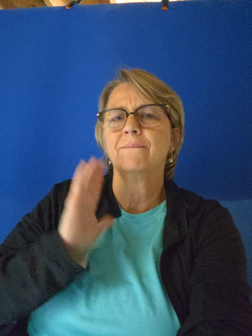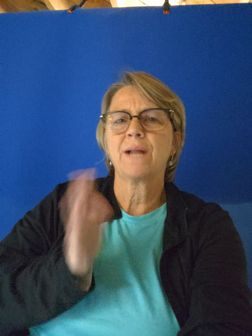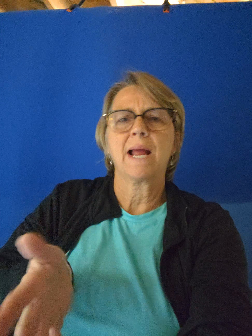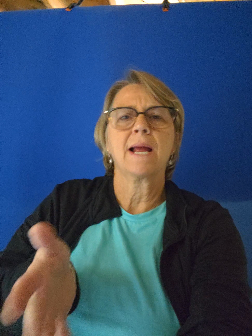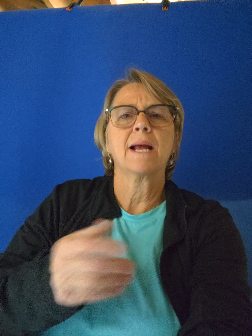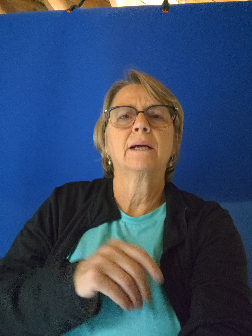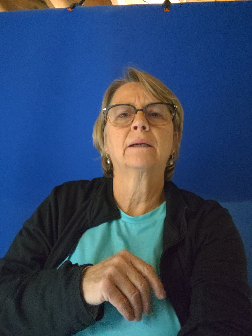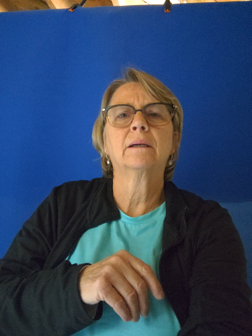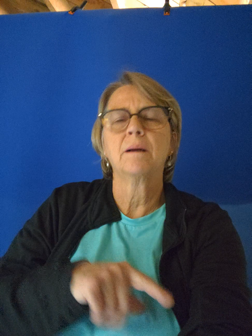fine